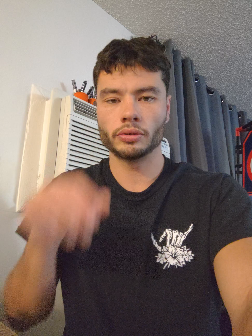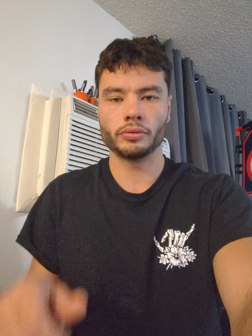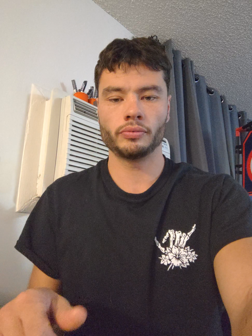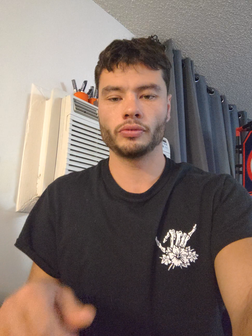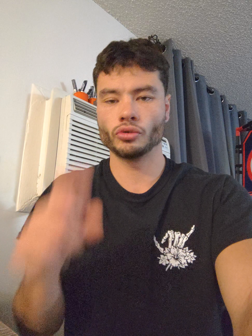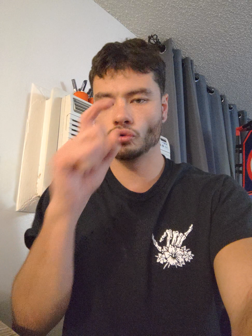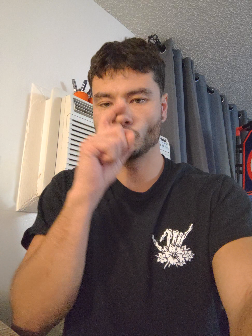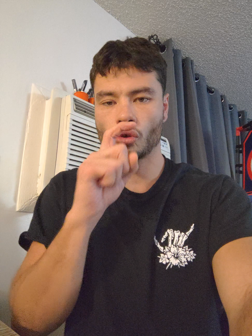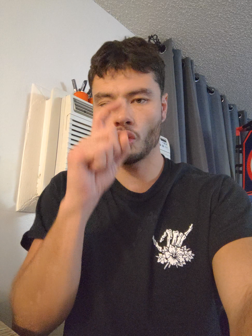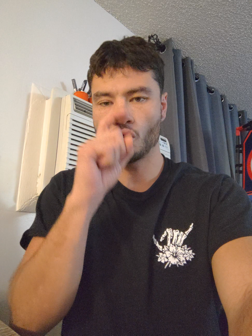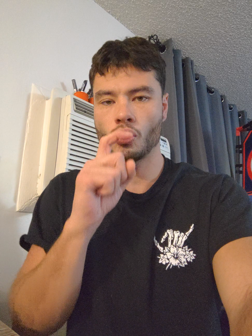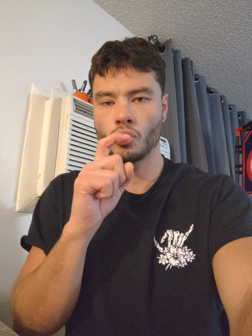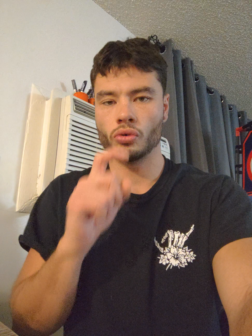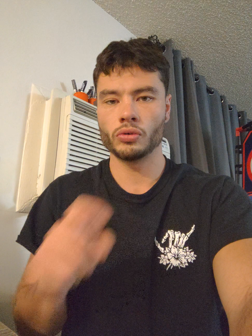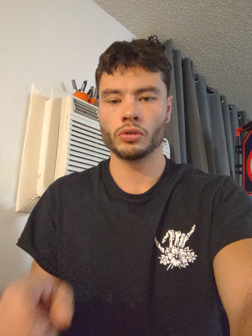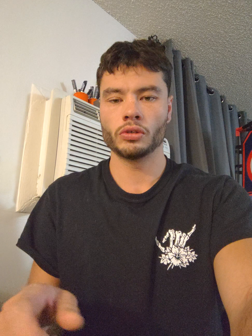doll